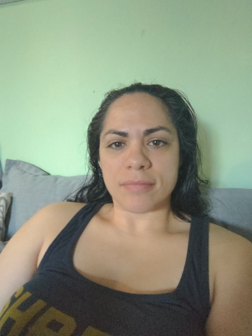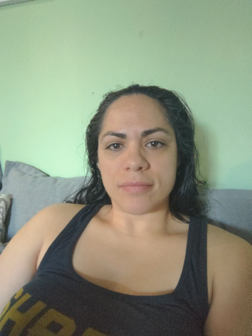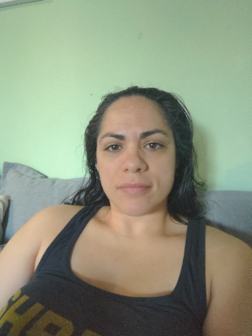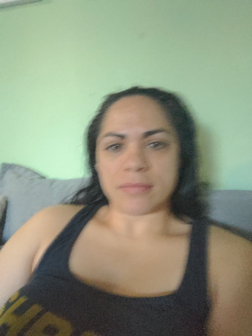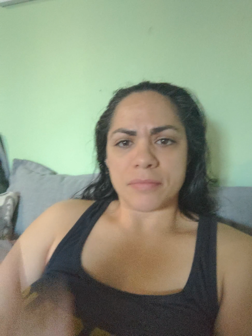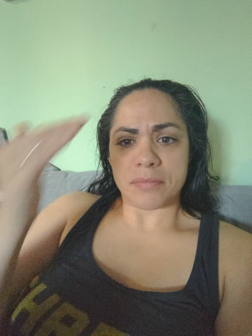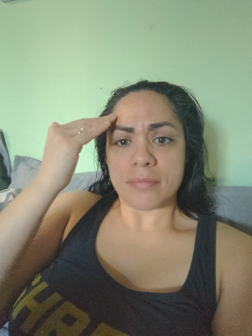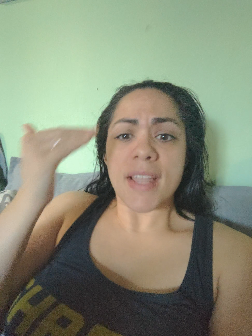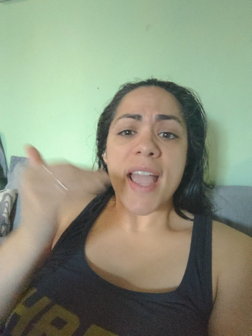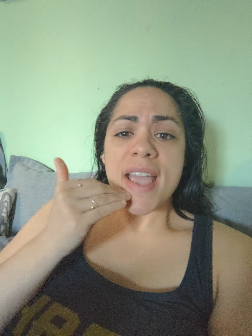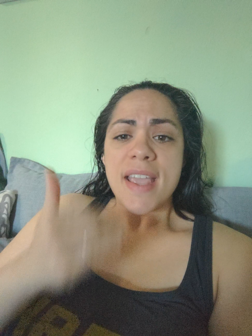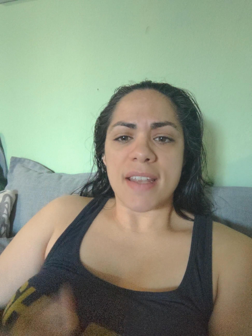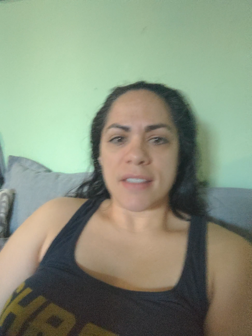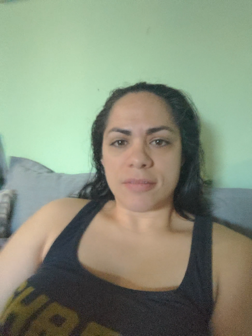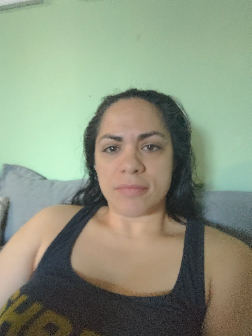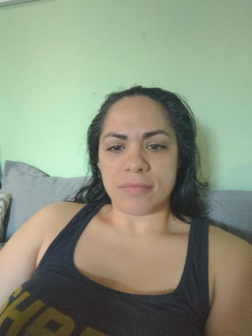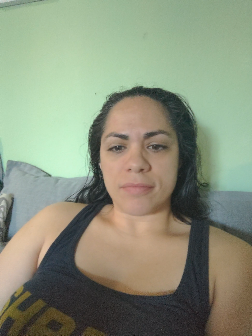head